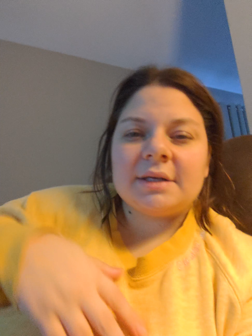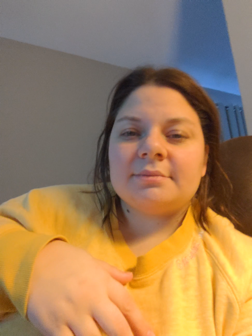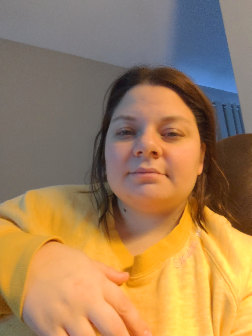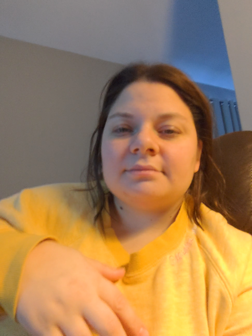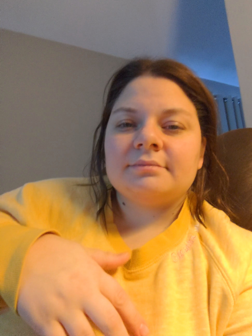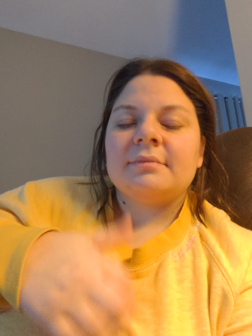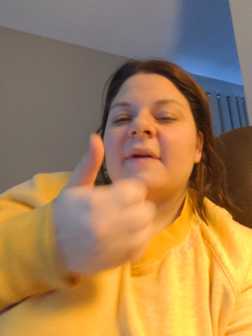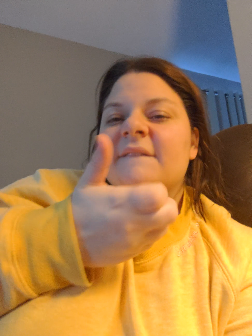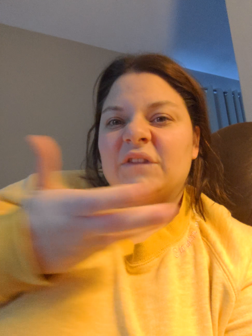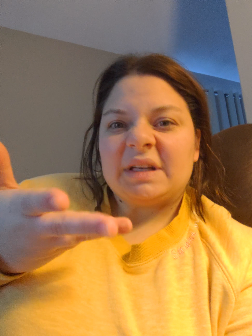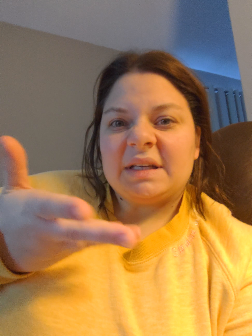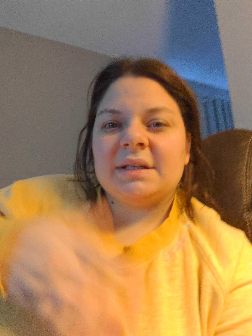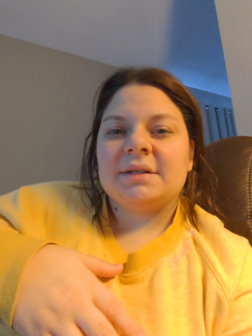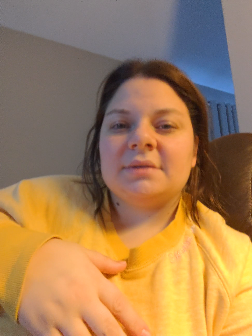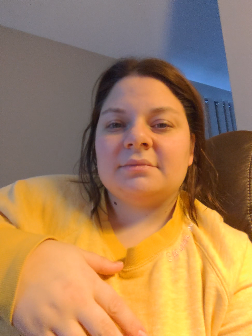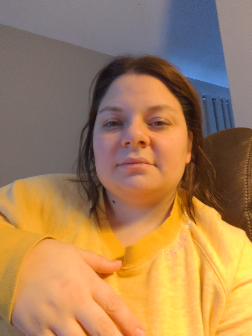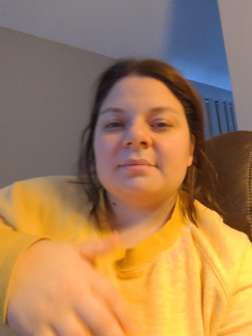every